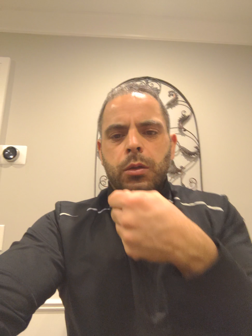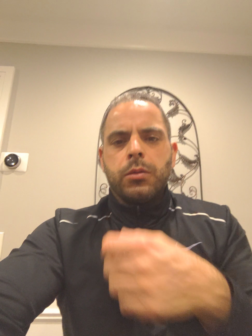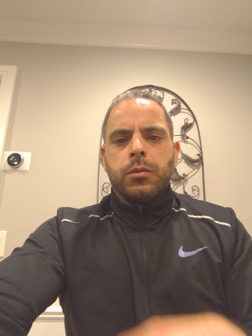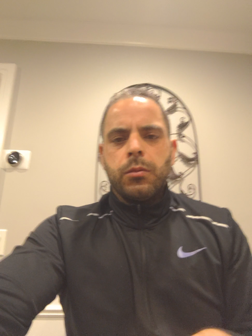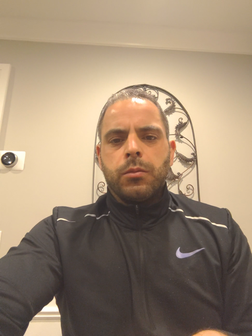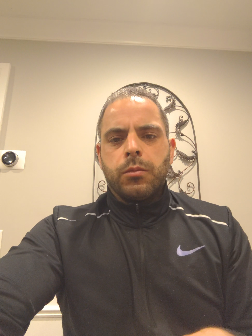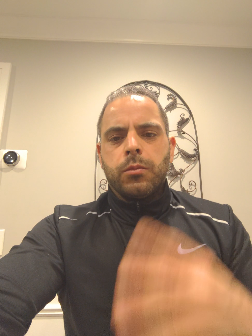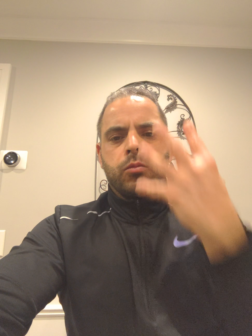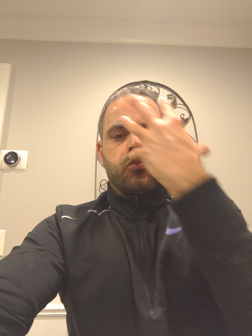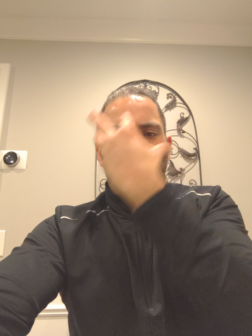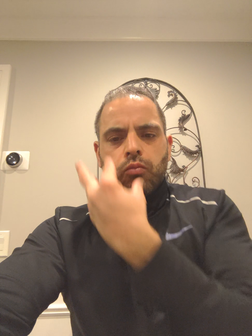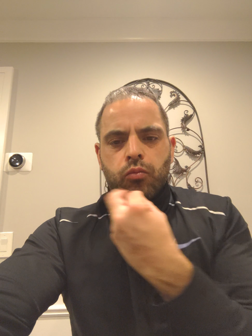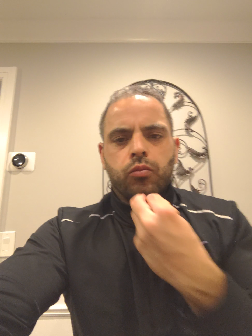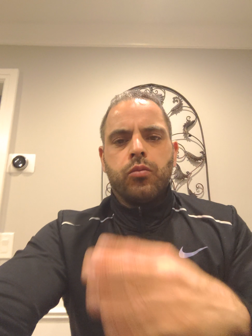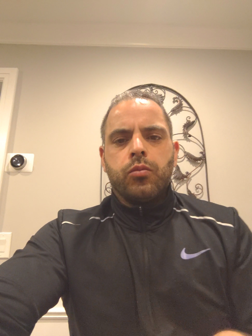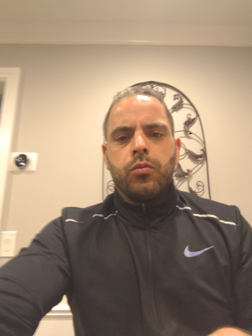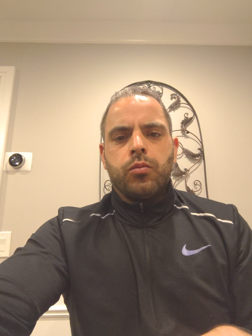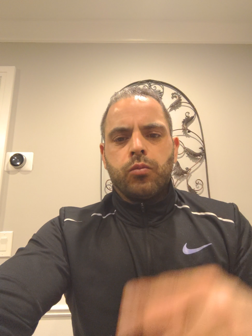pretty